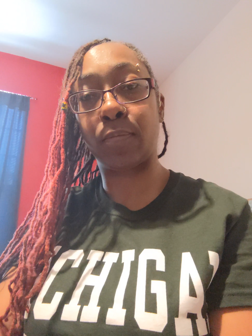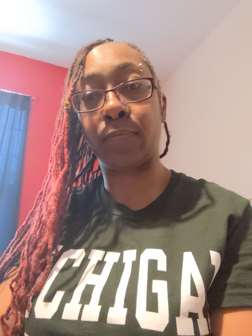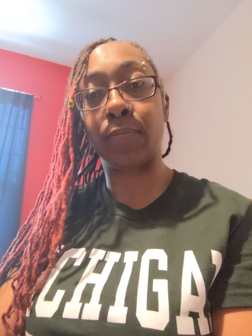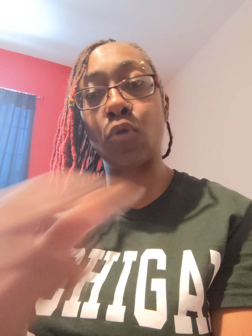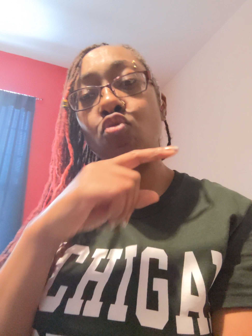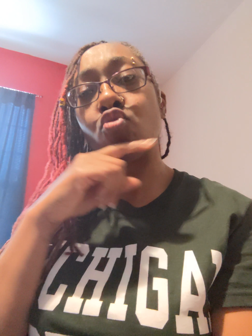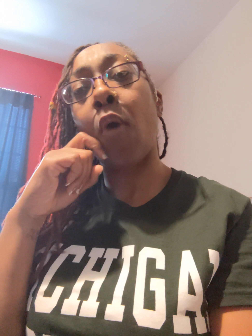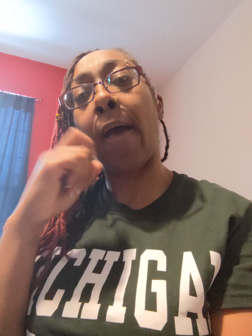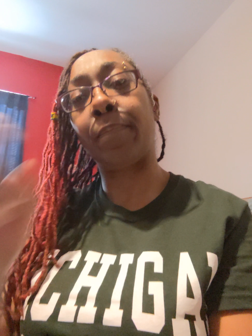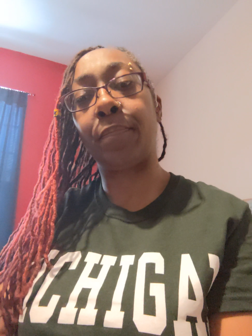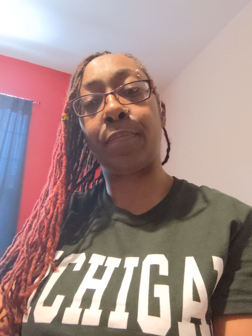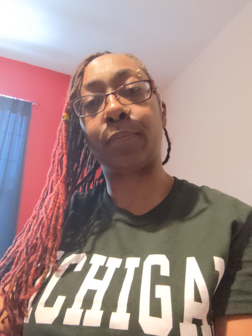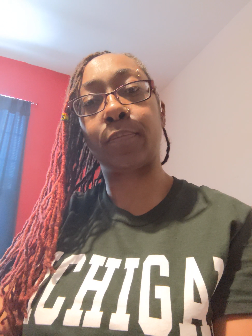dry